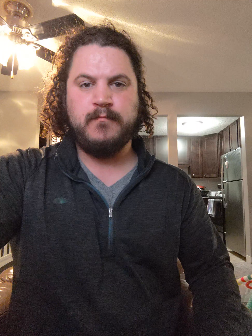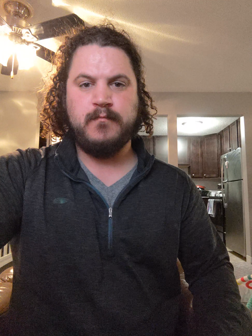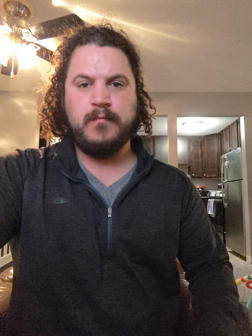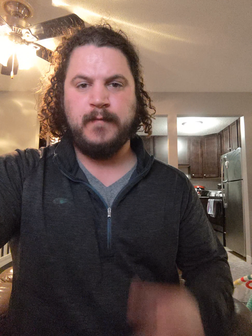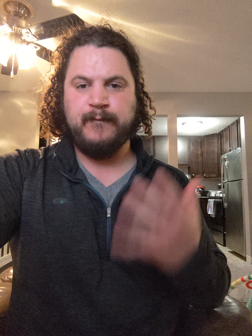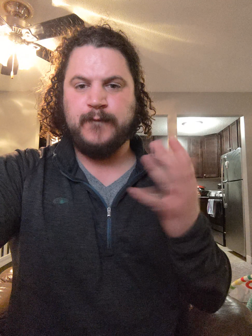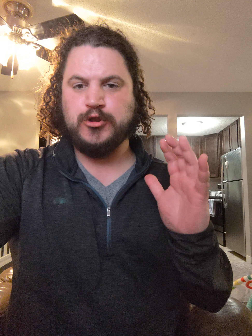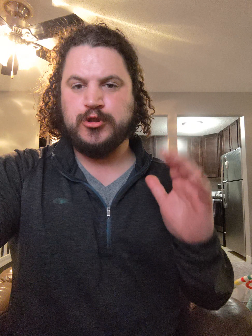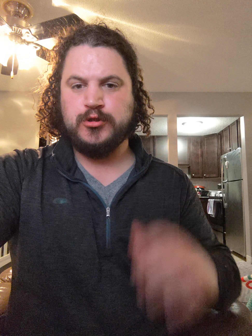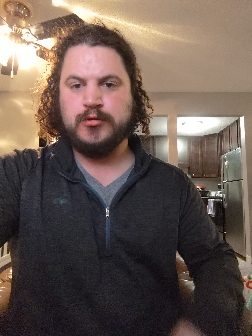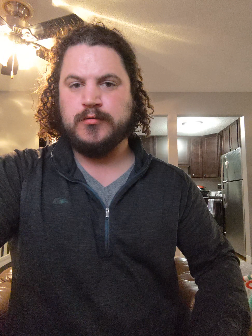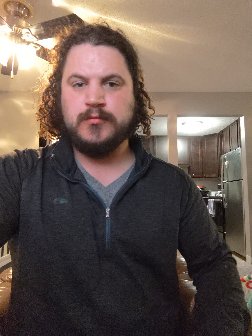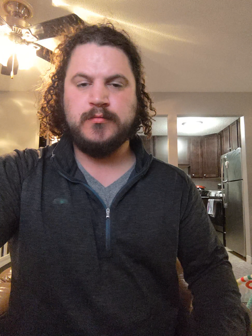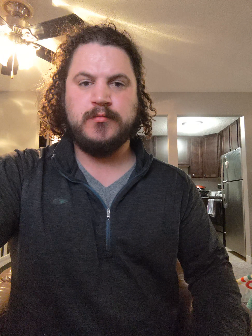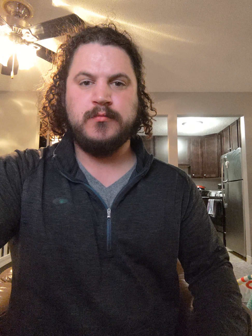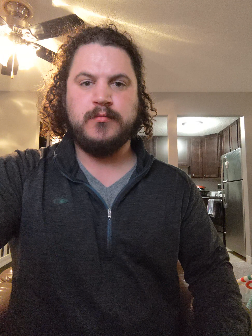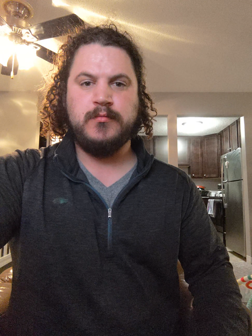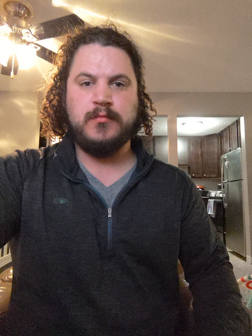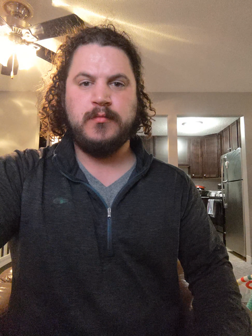finish